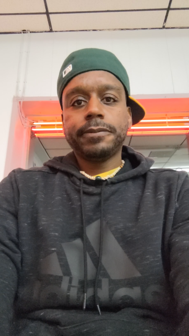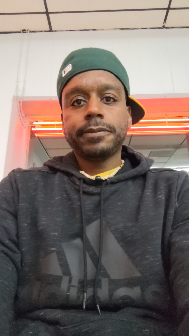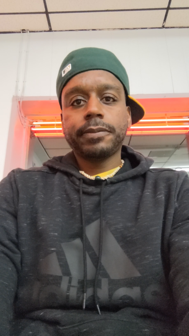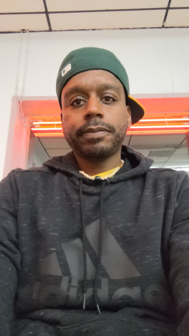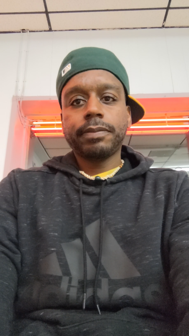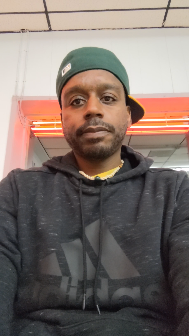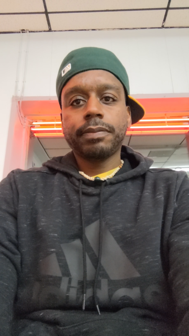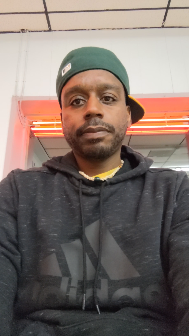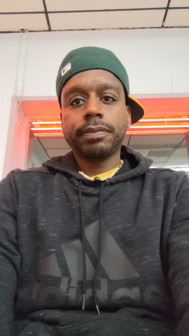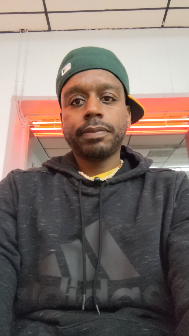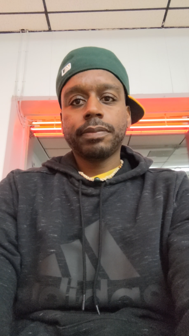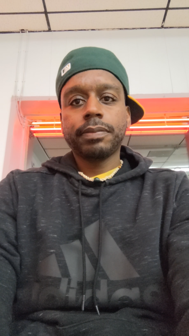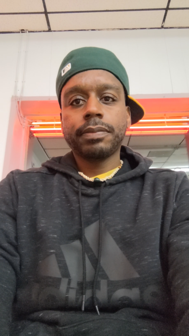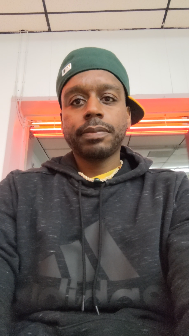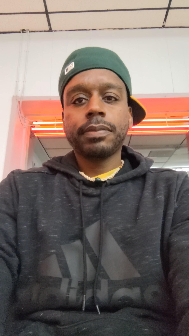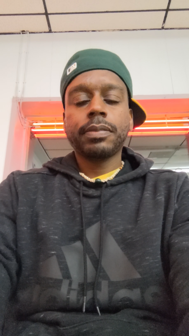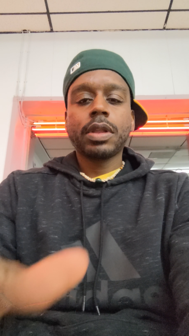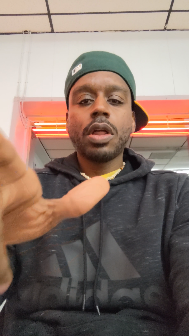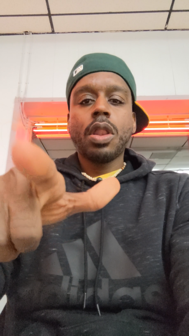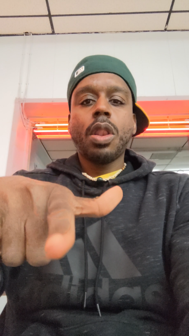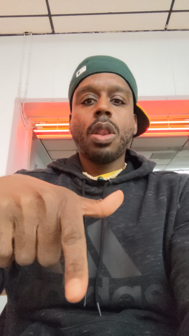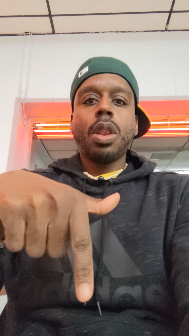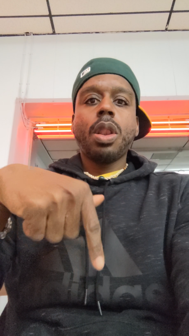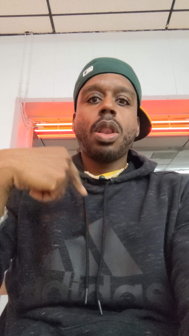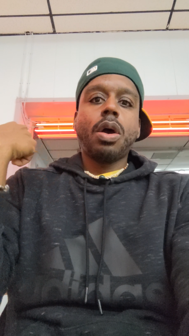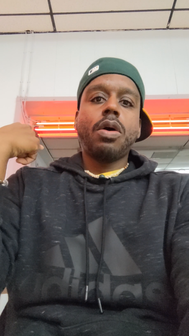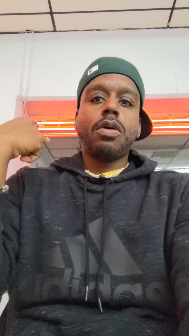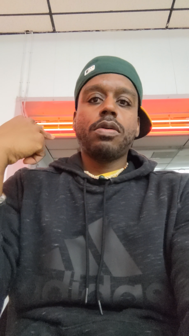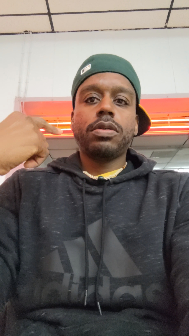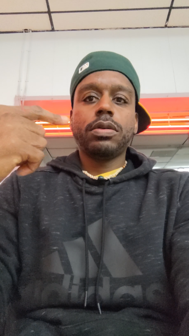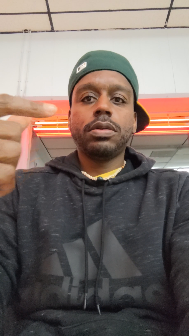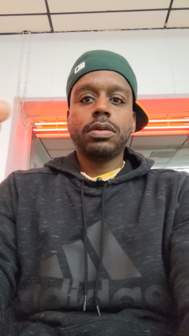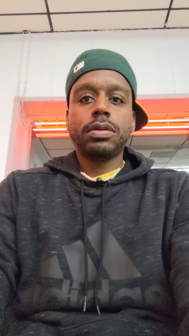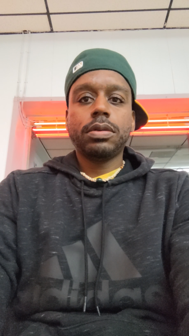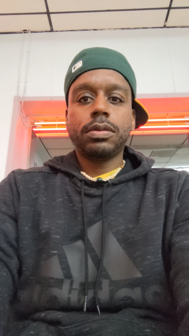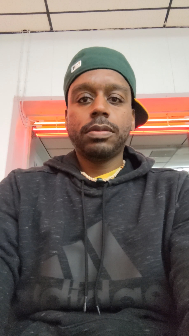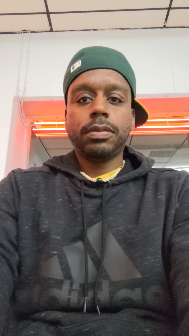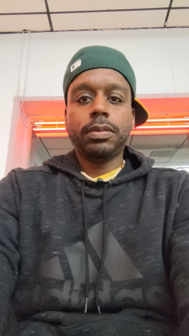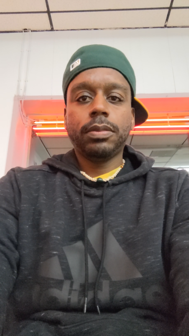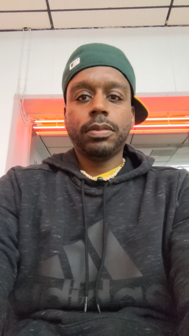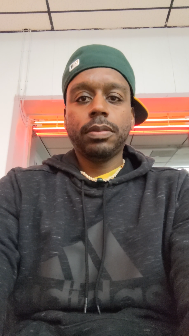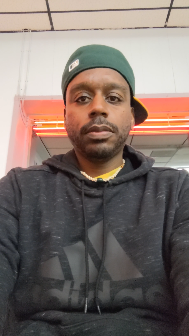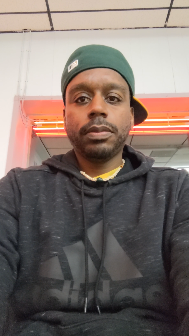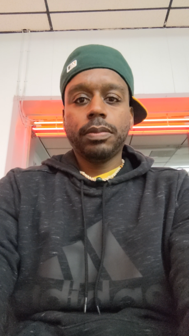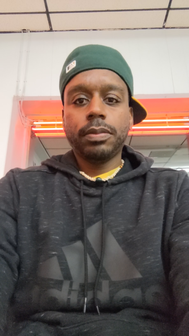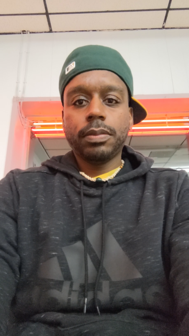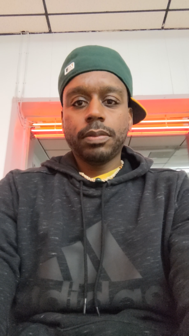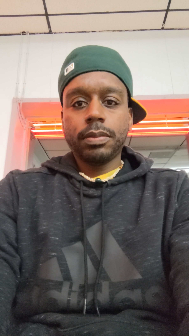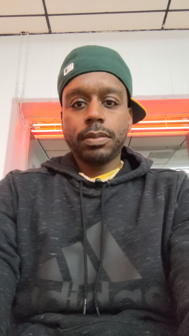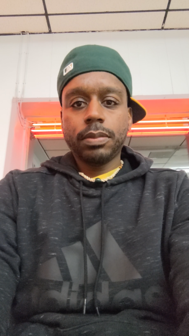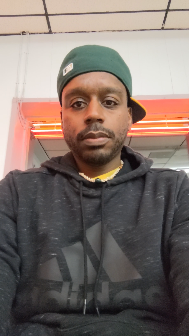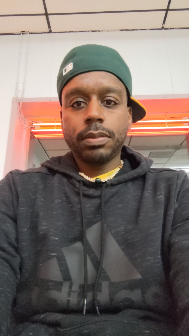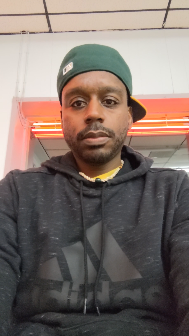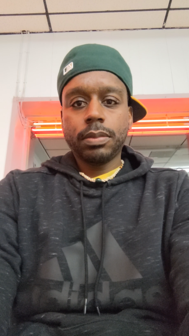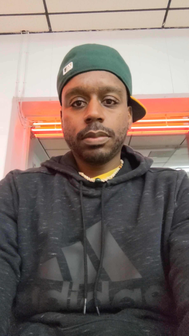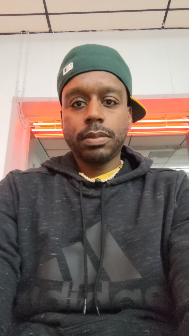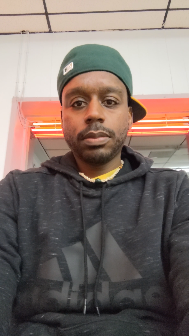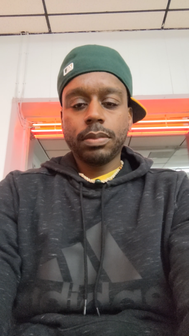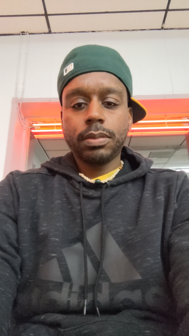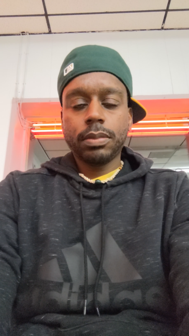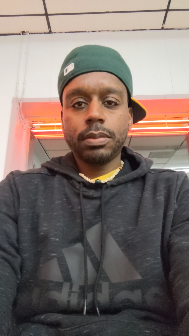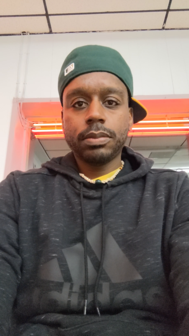long